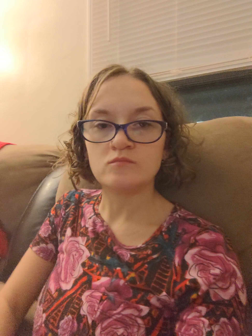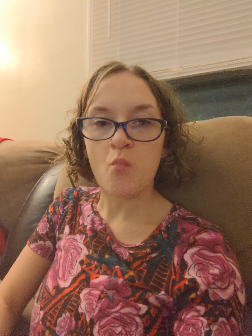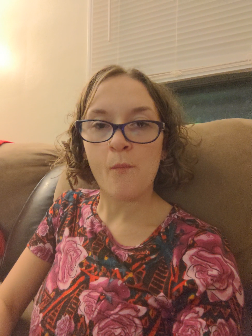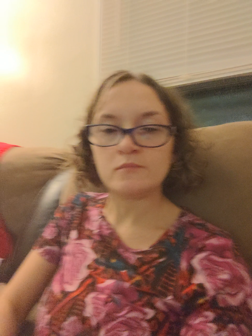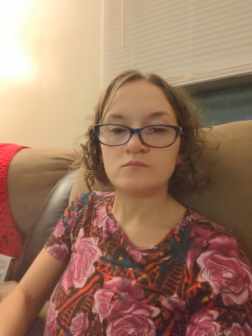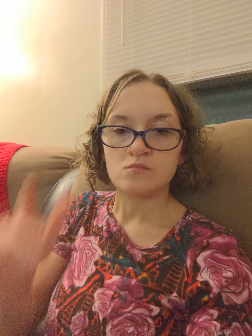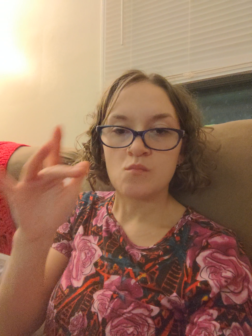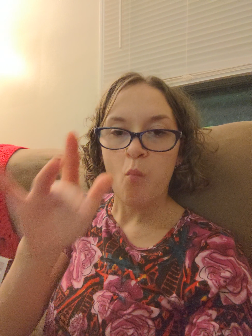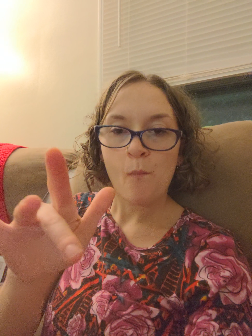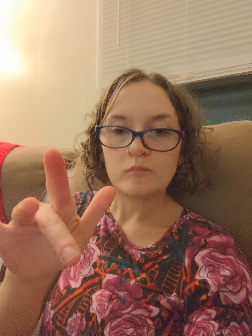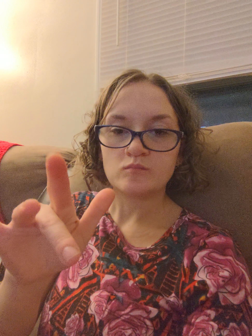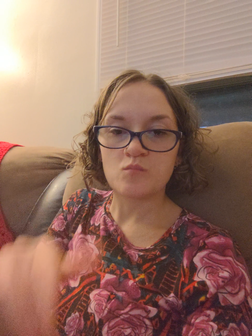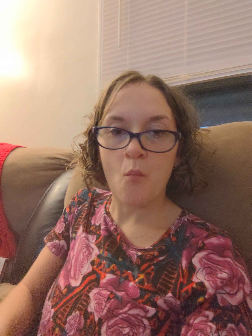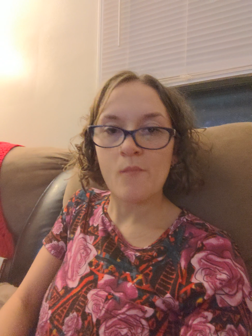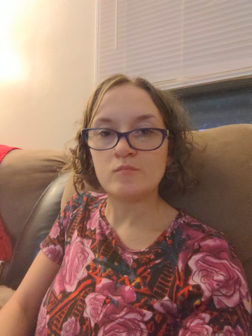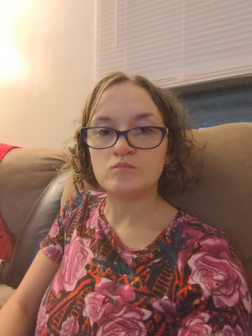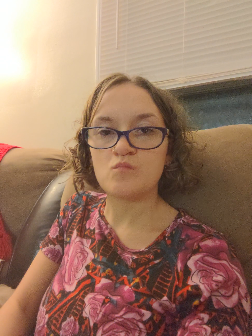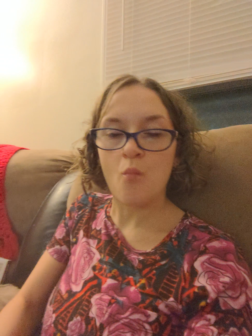touch